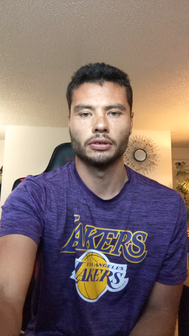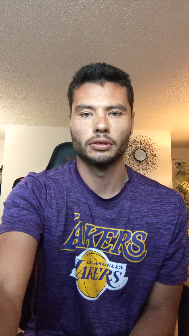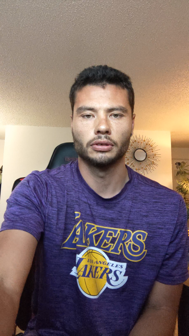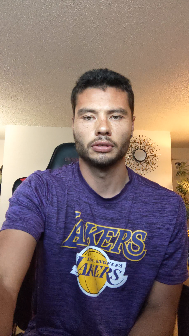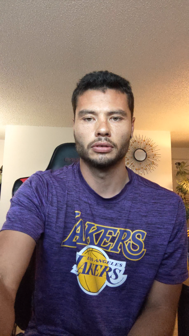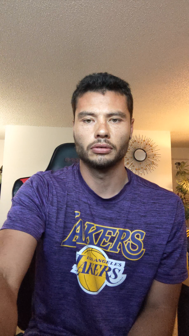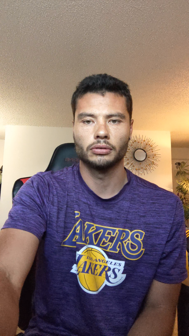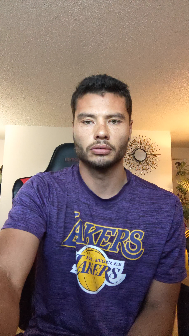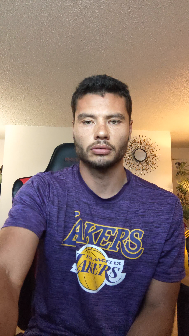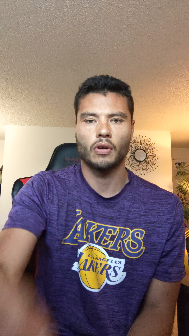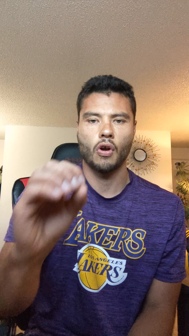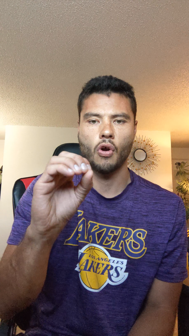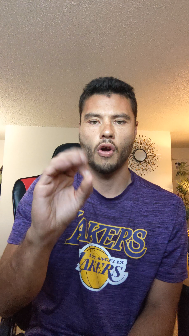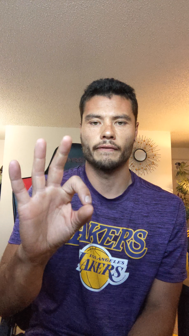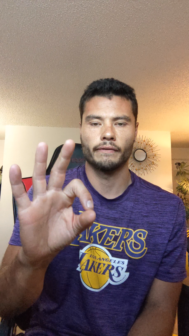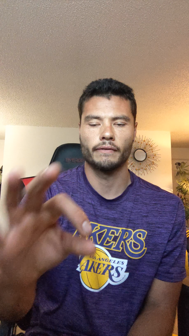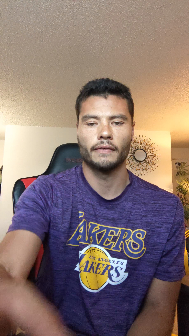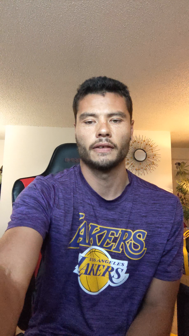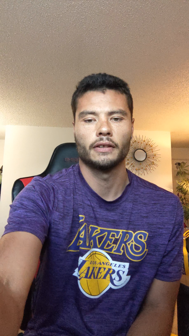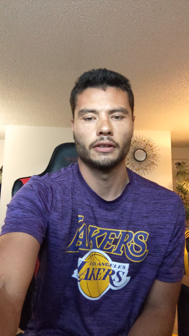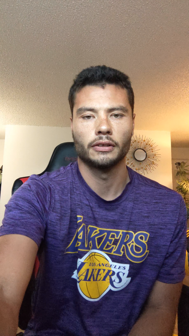of